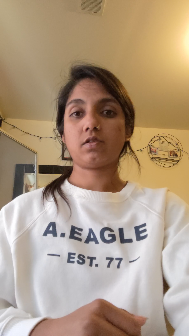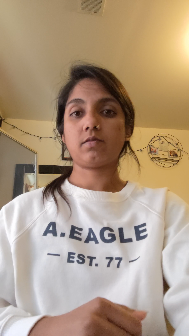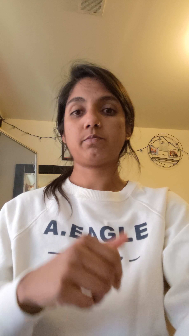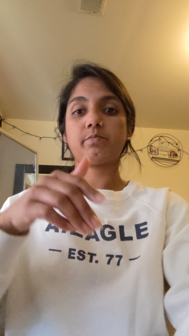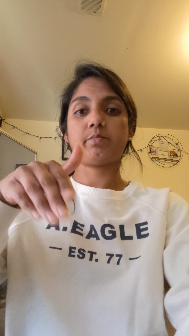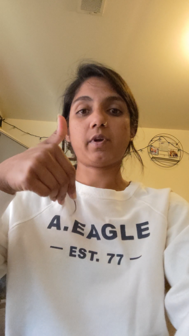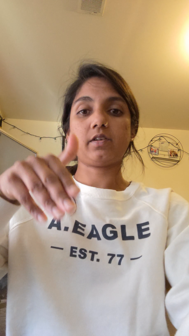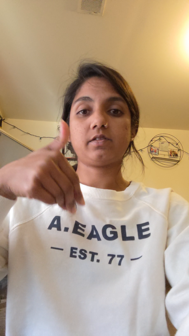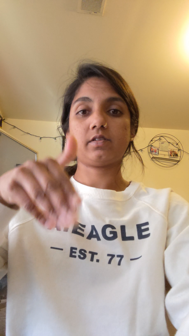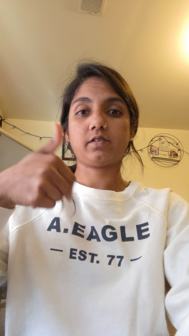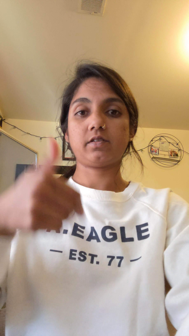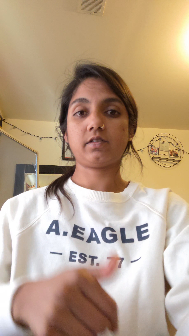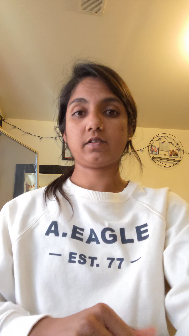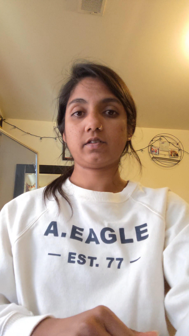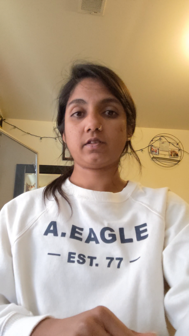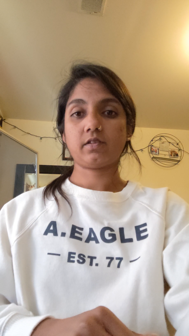pants